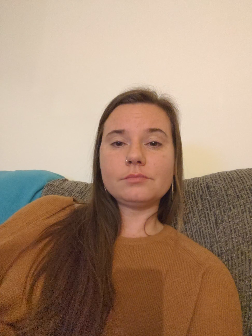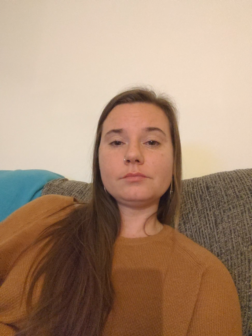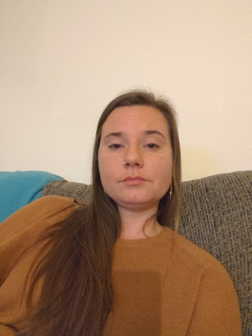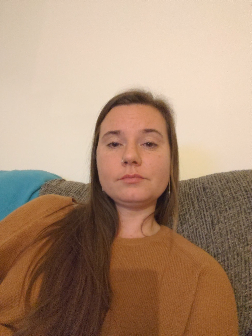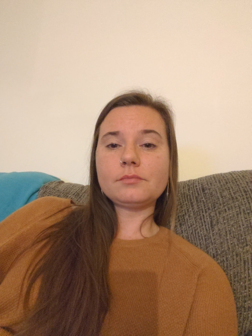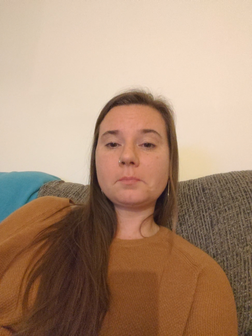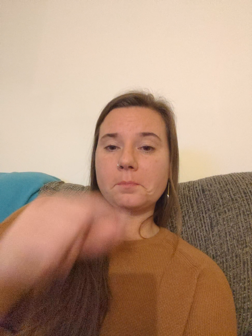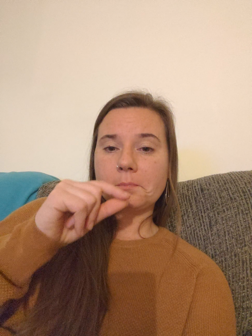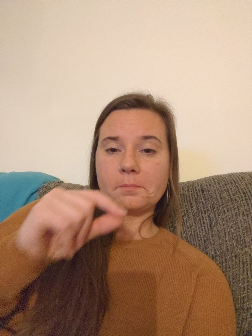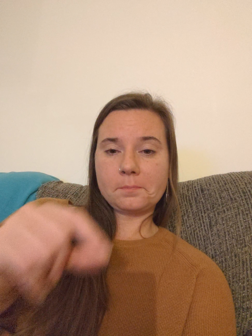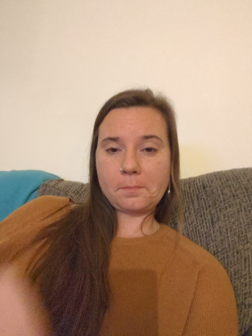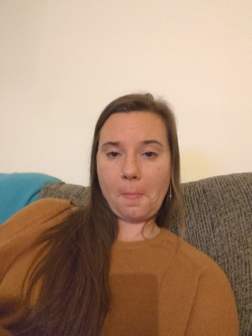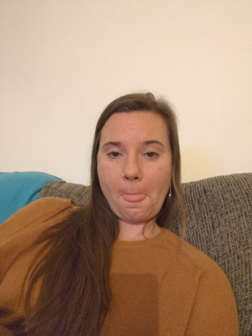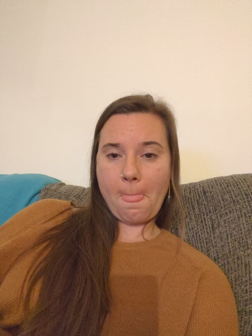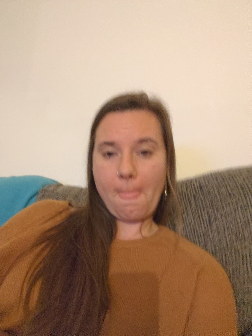pen